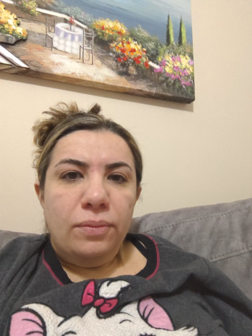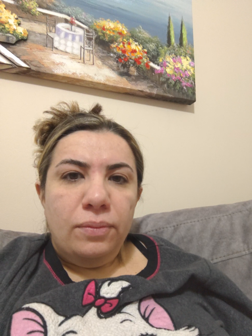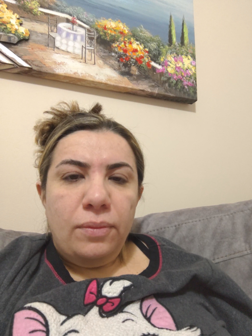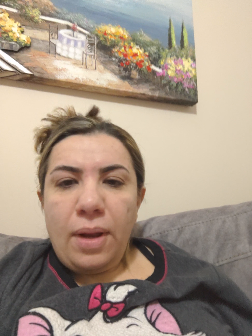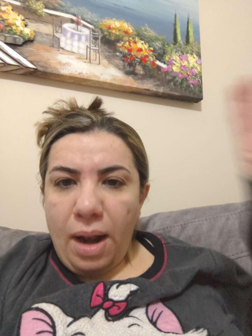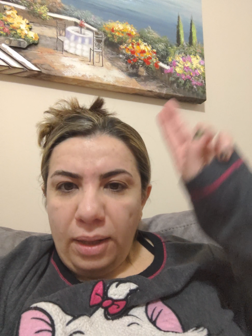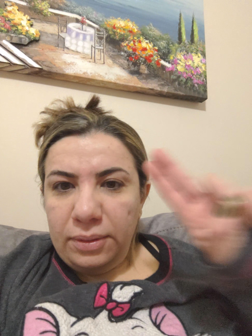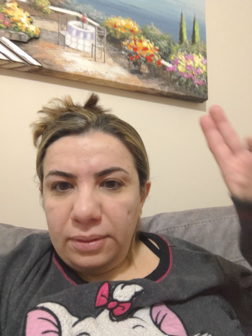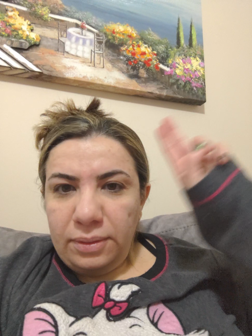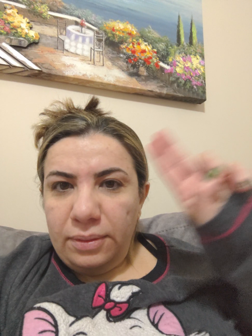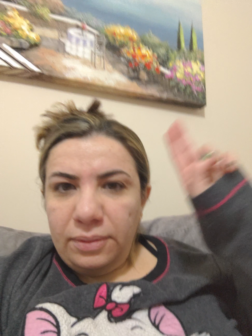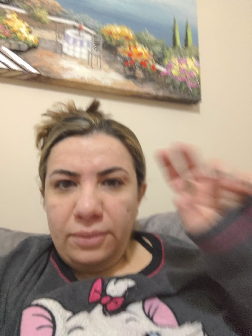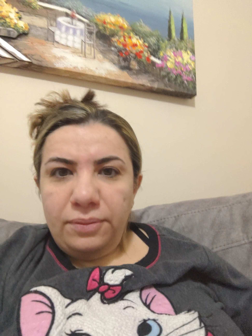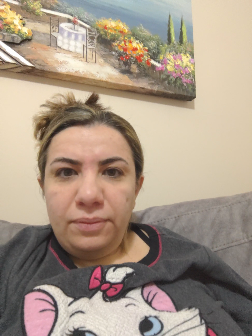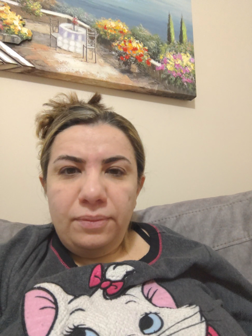uncle